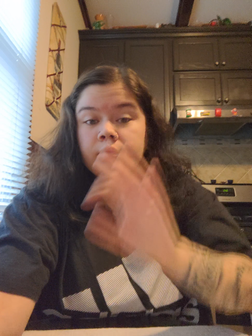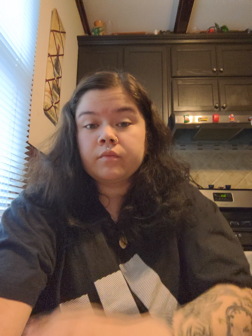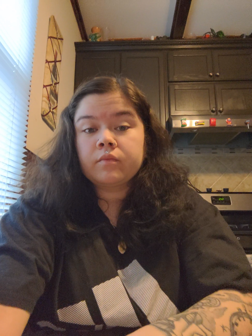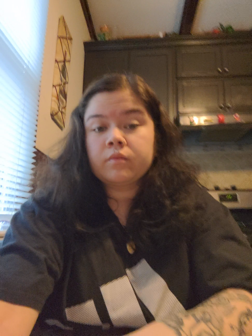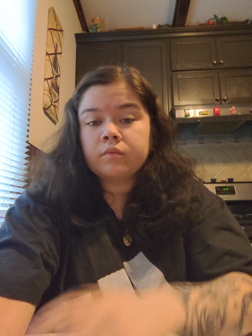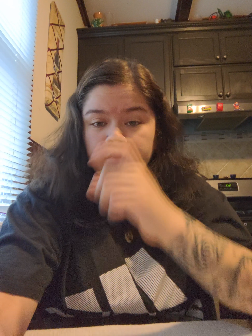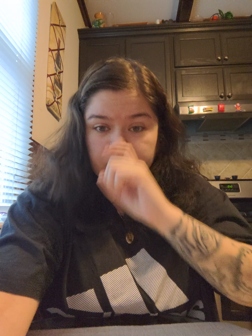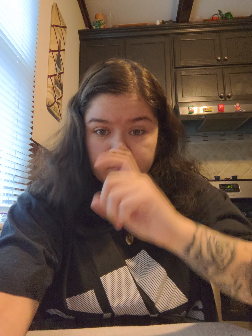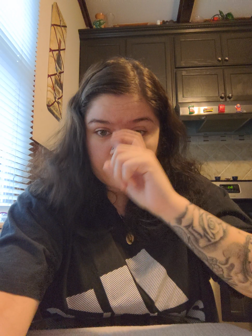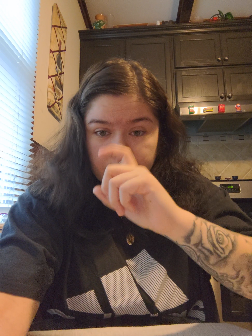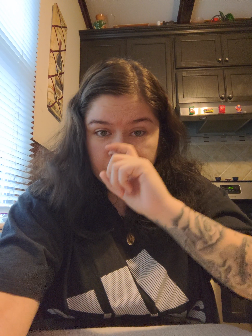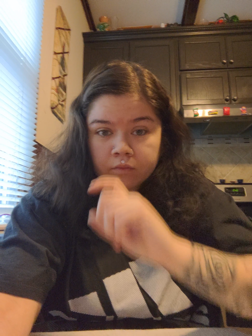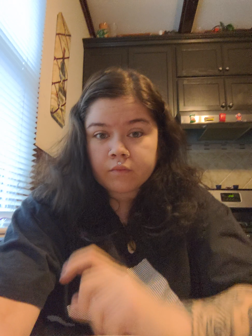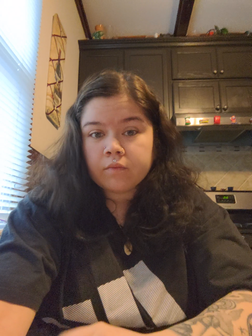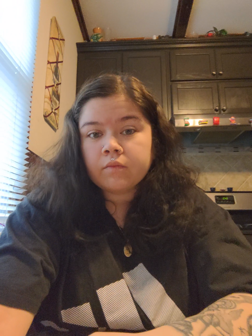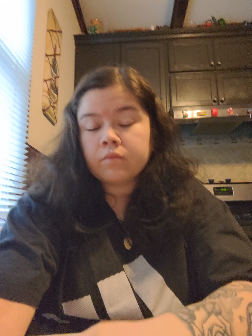doll